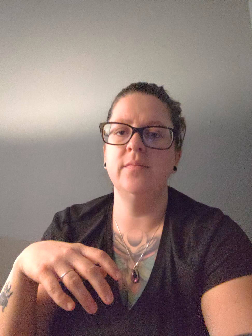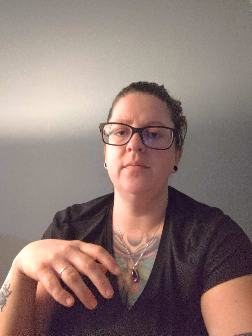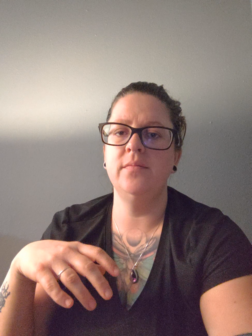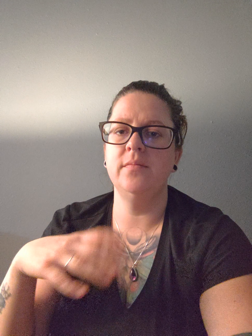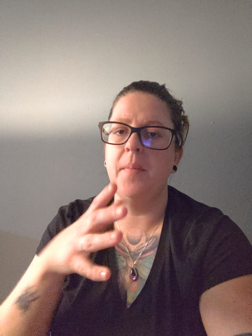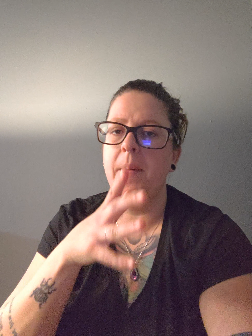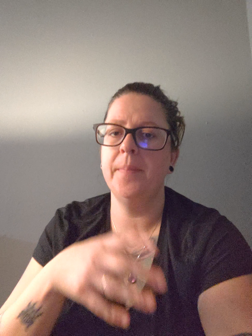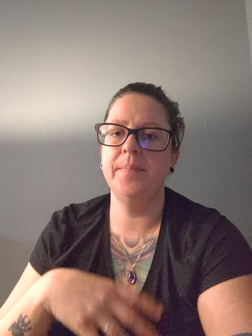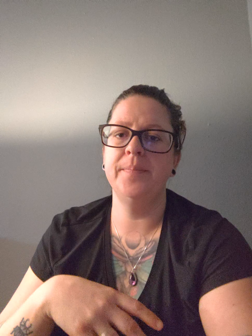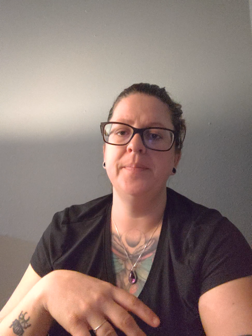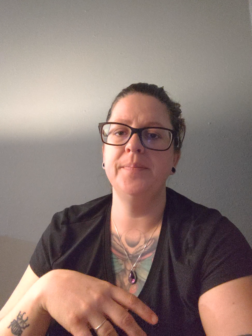mom